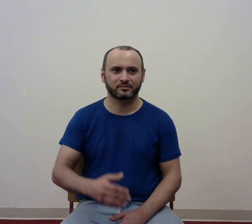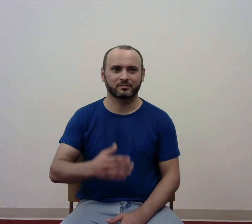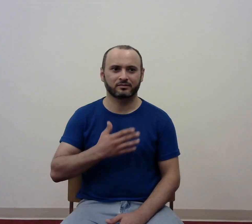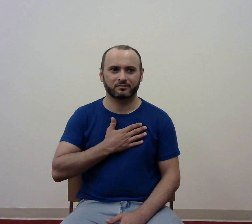mən